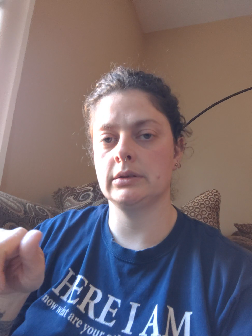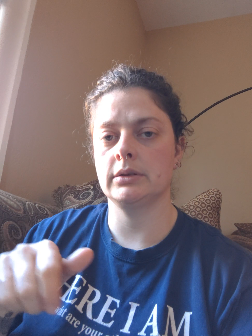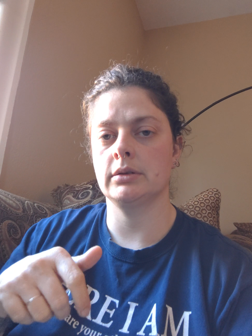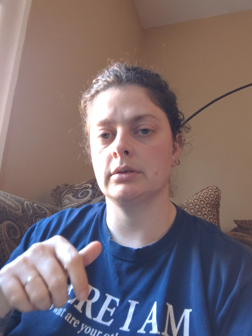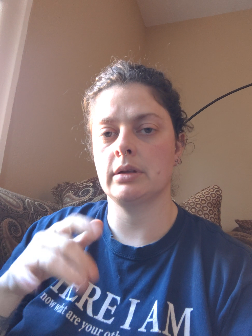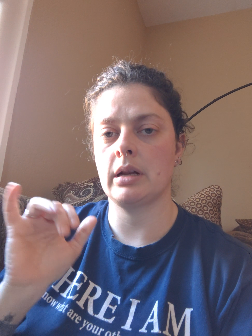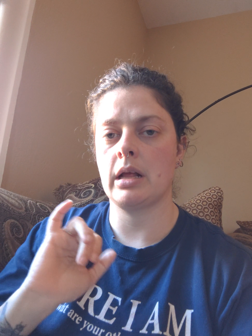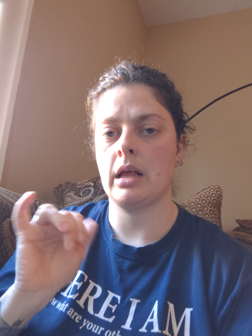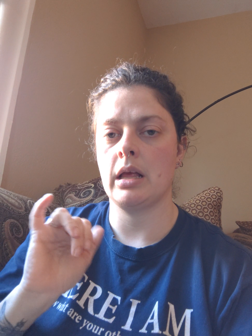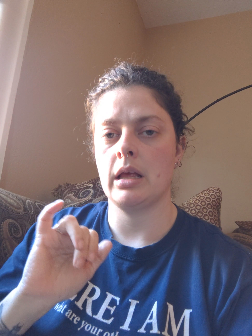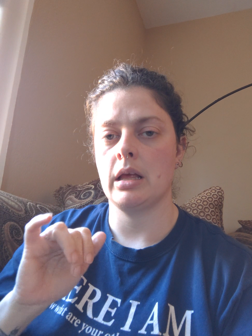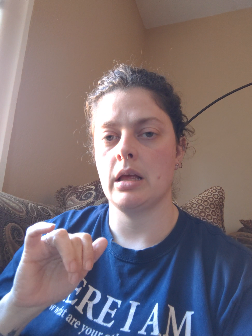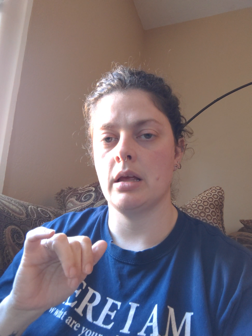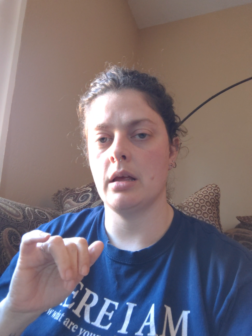like